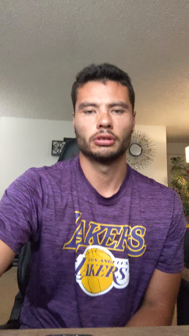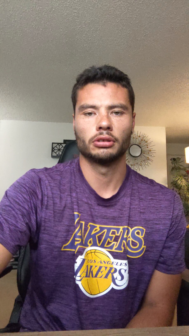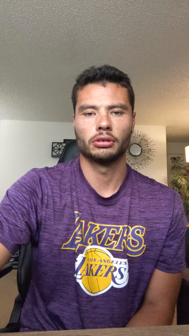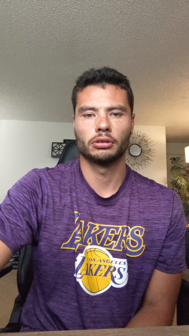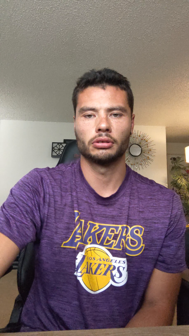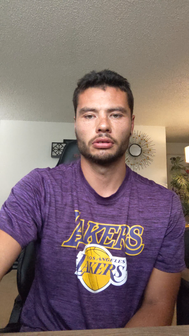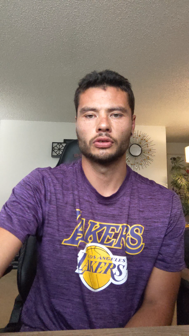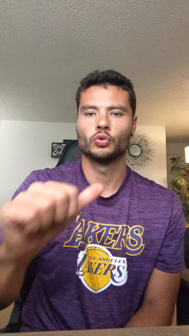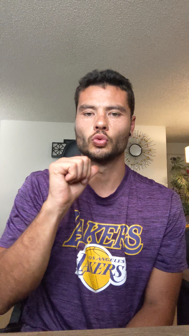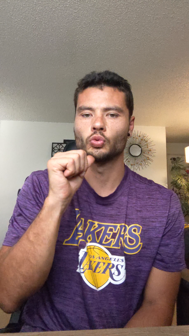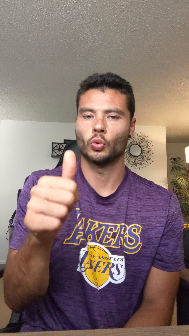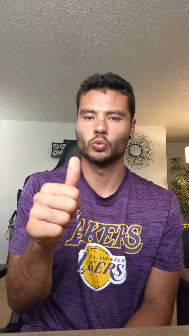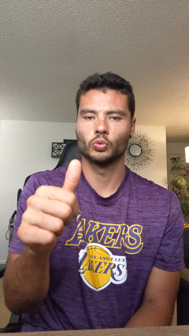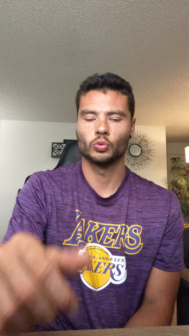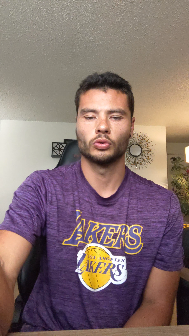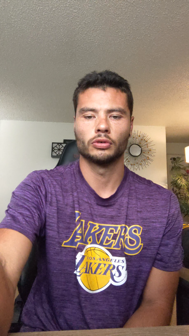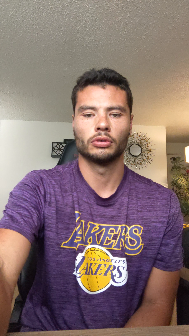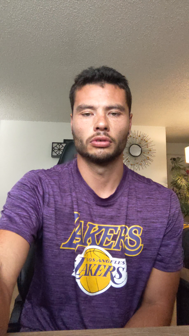don't